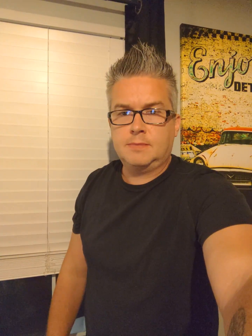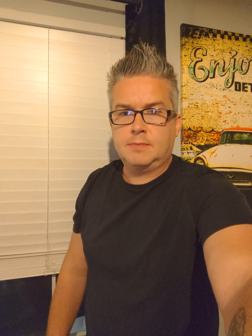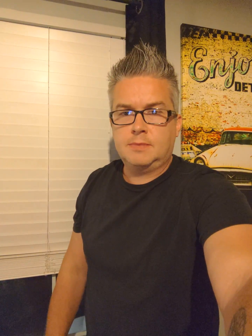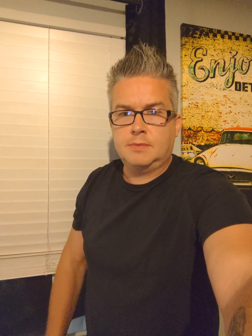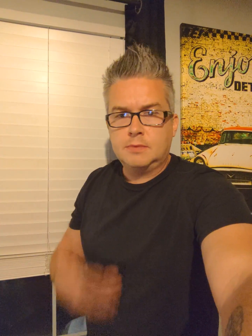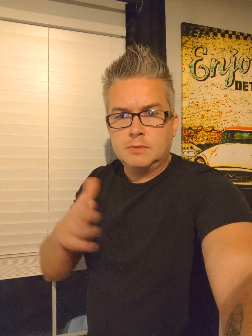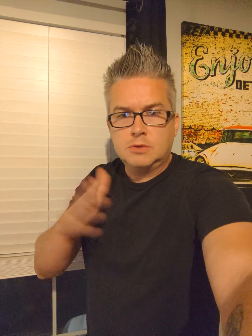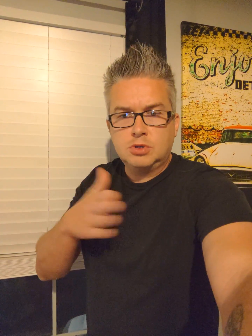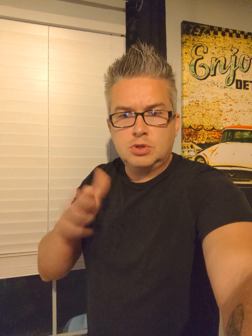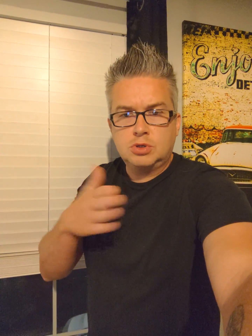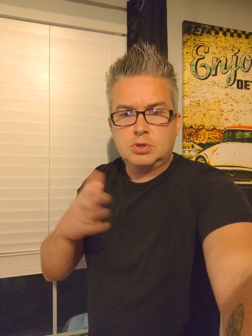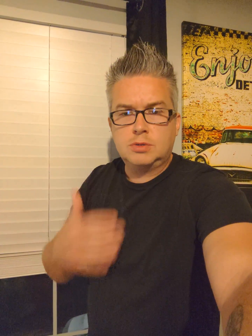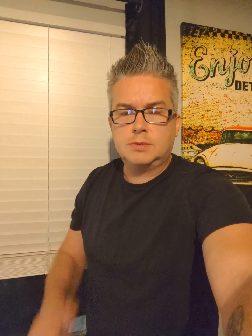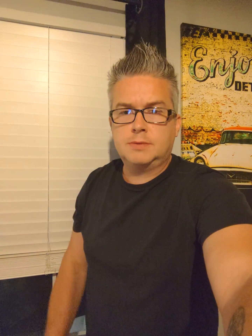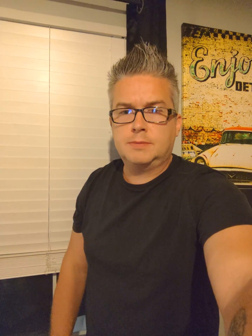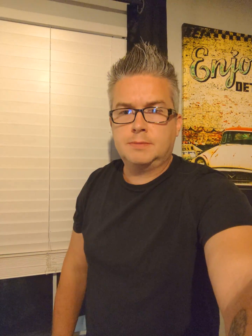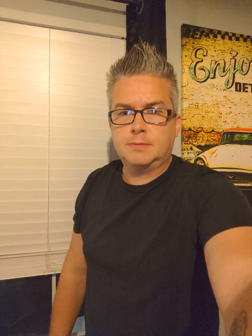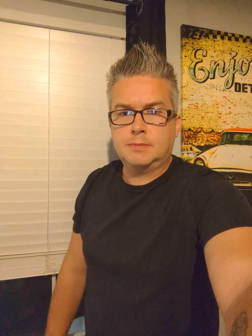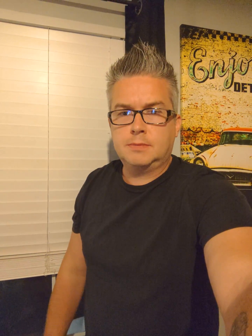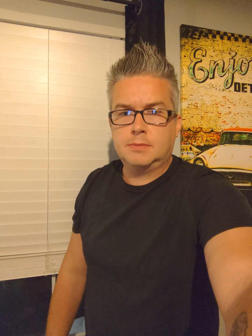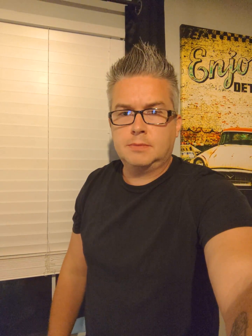share